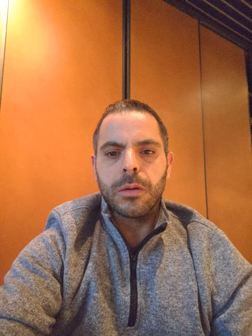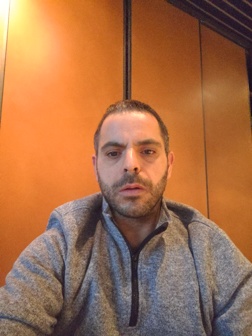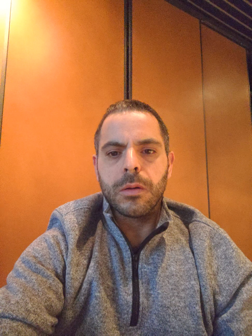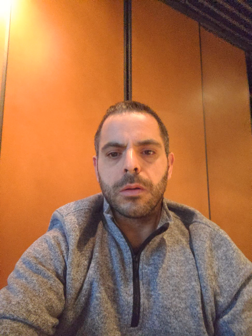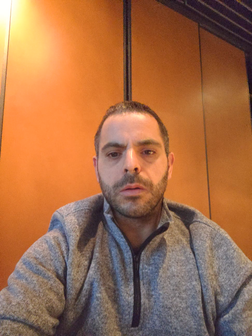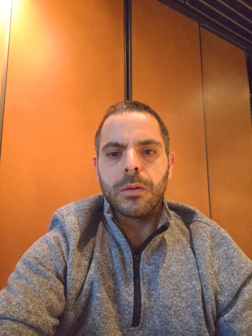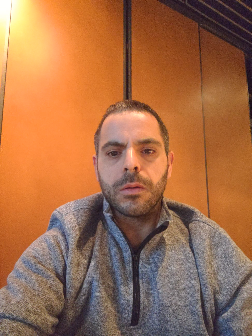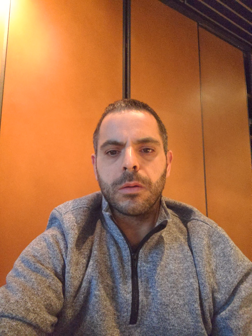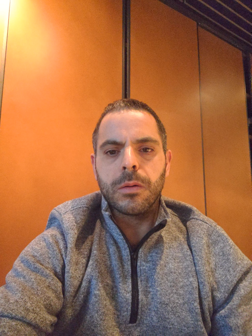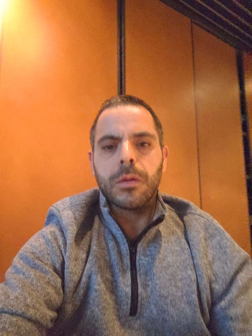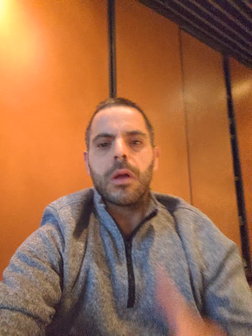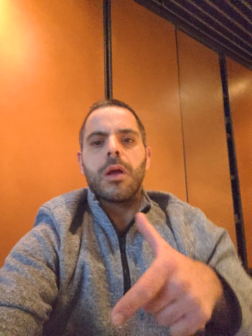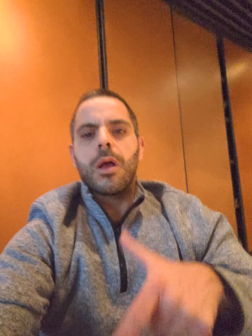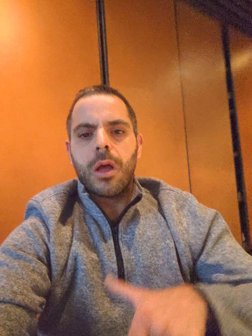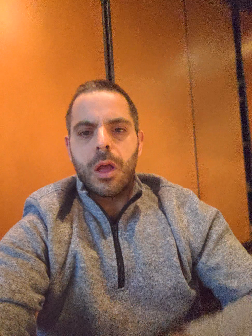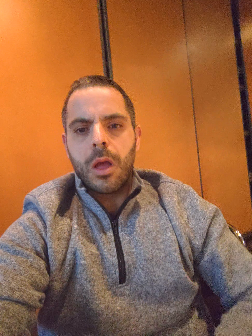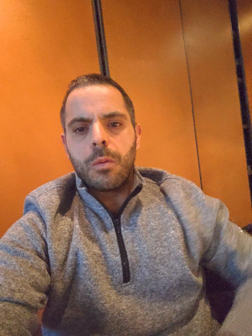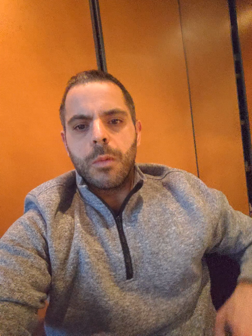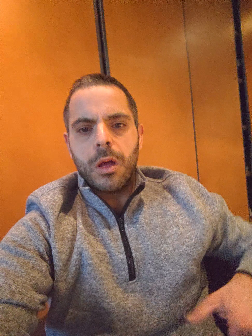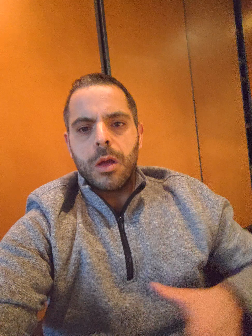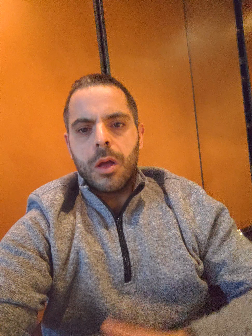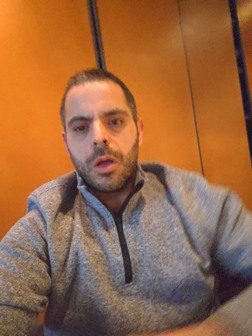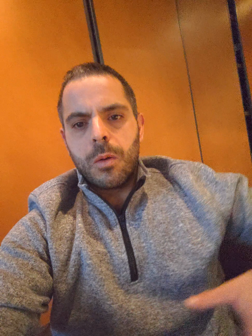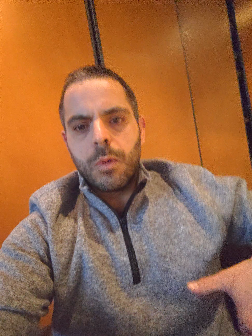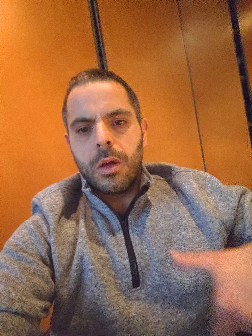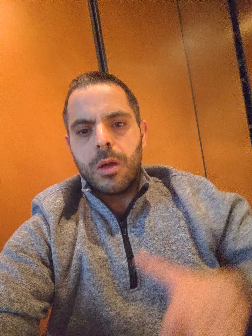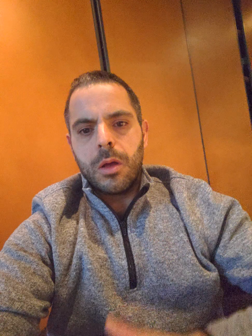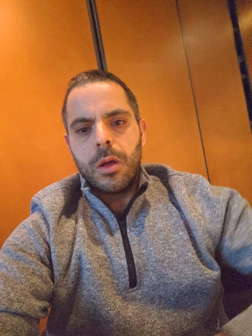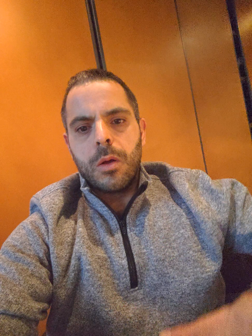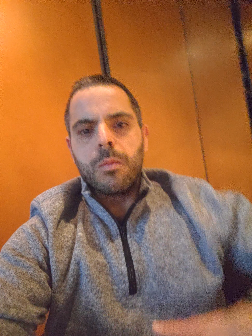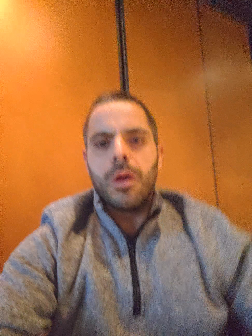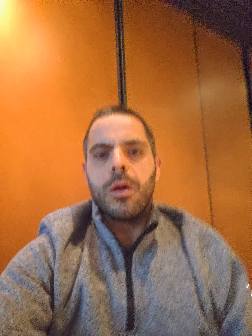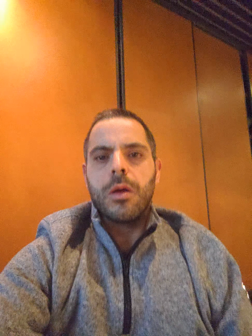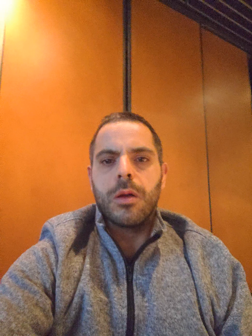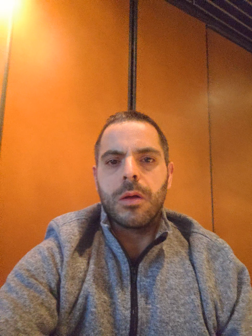underwear